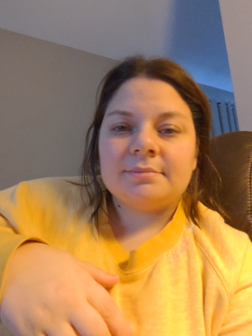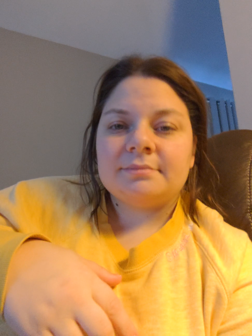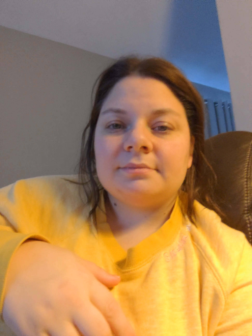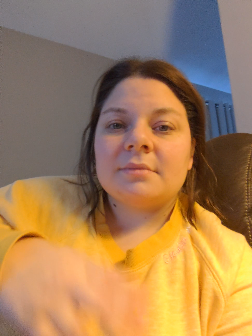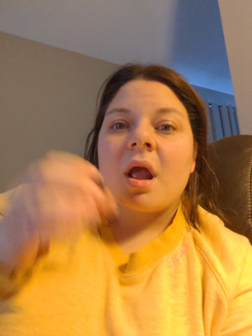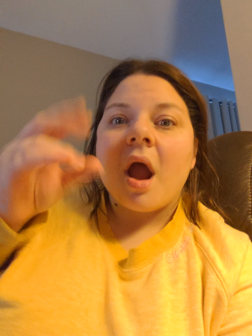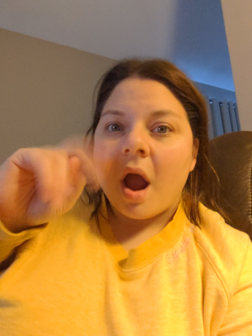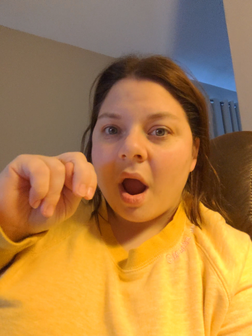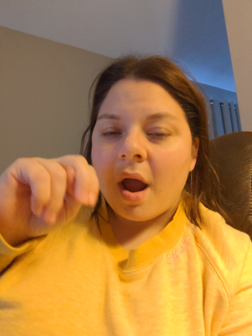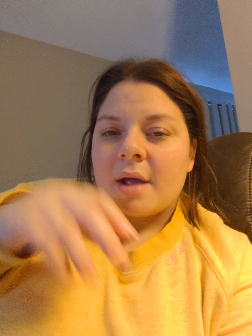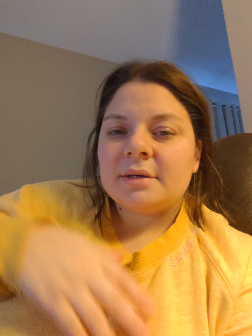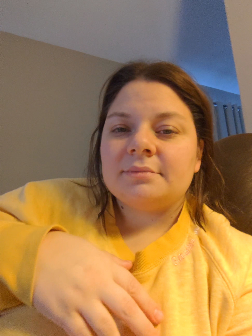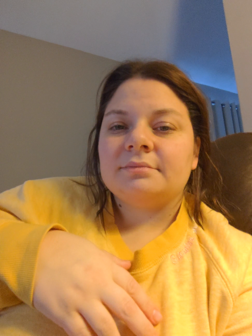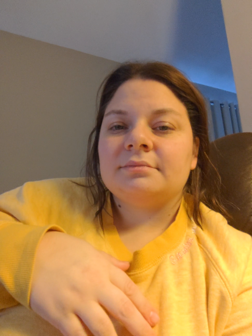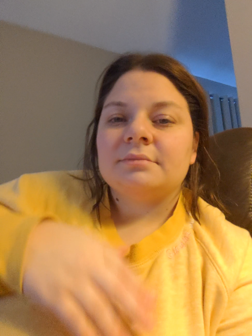on